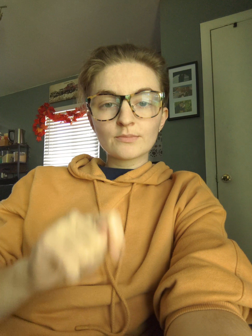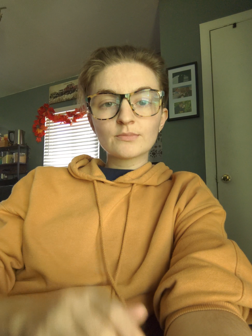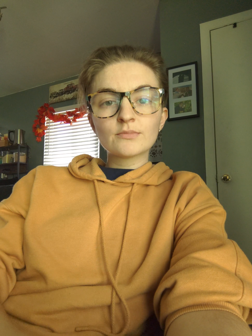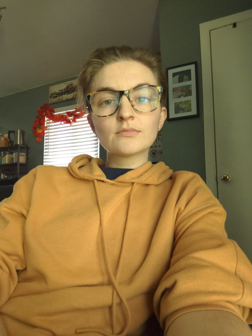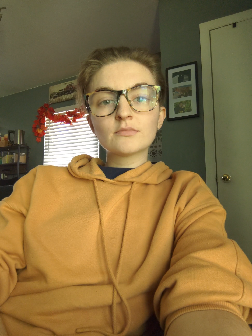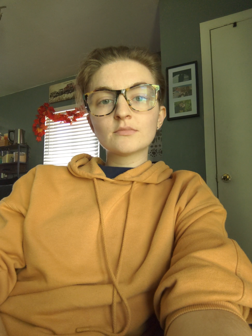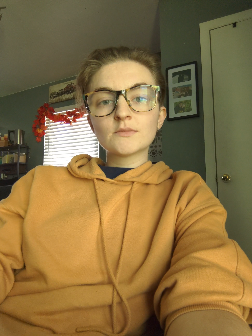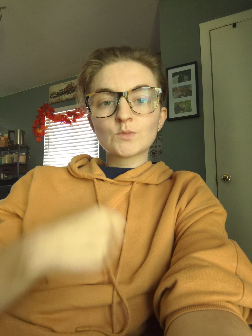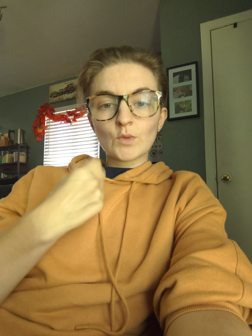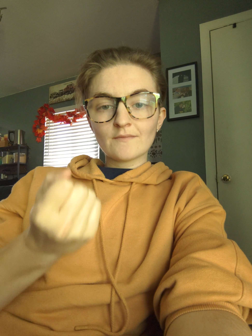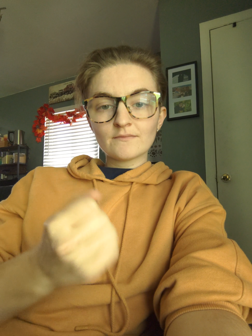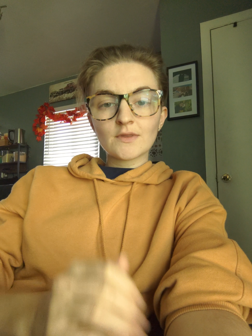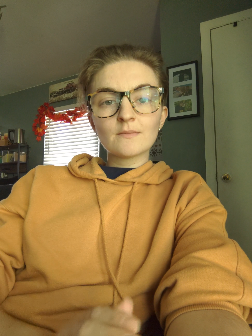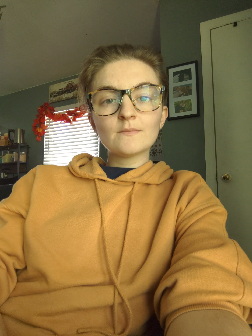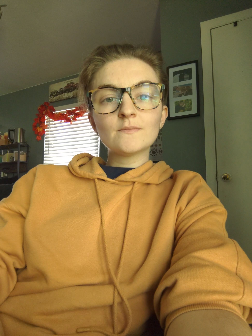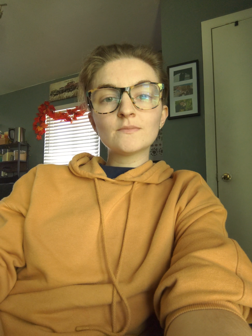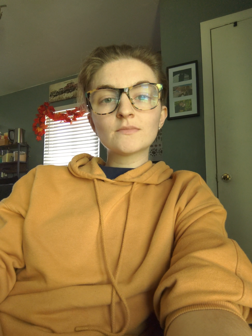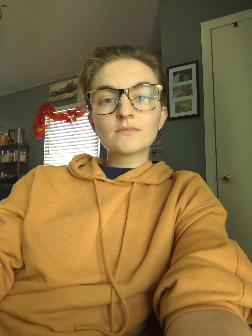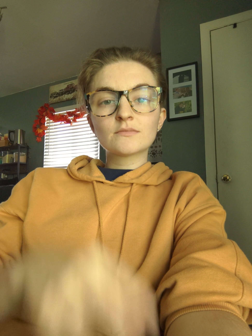drive